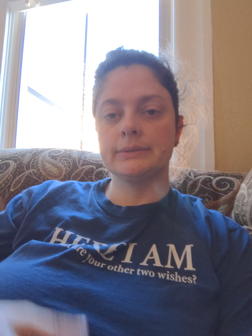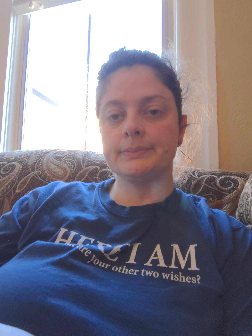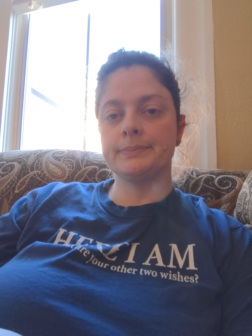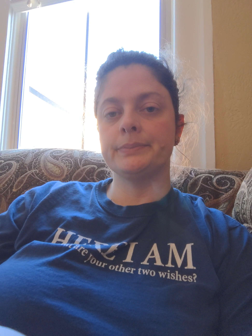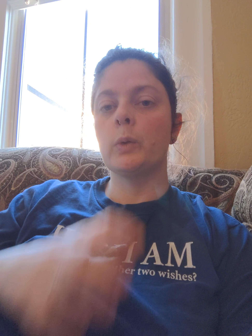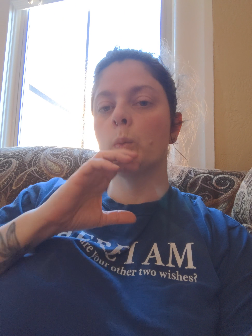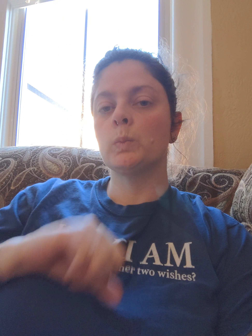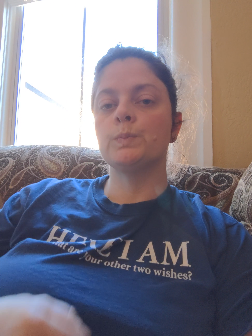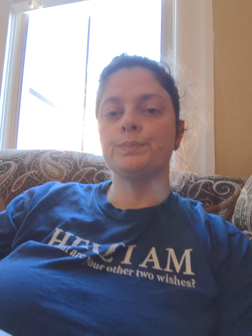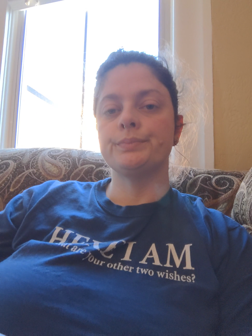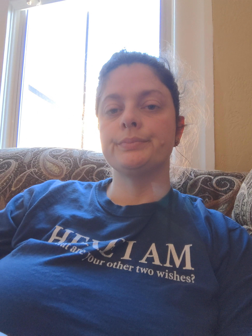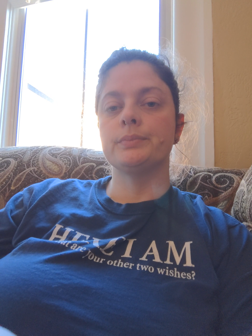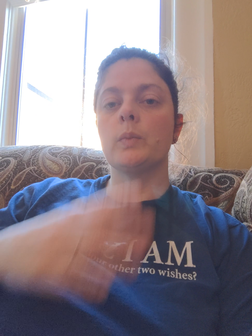old